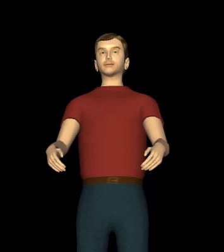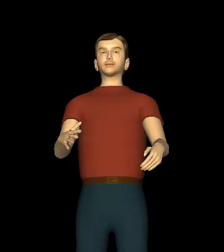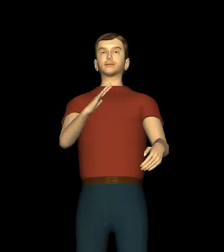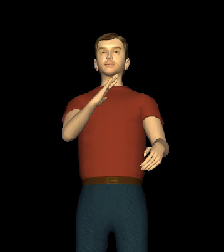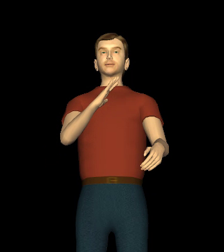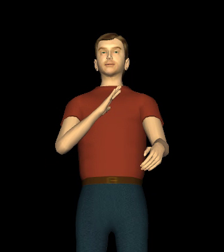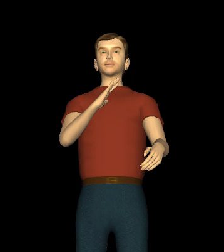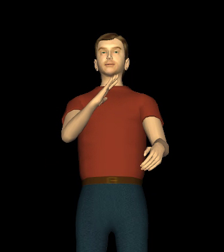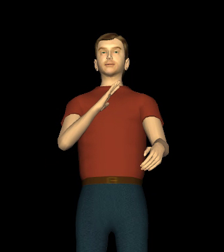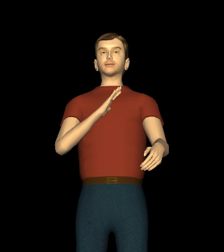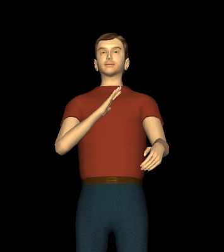يمتلك